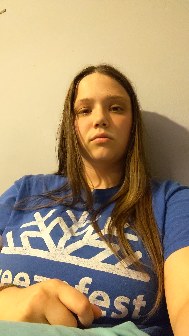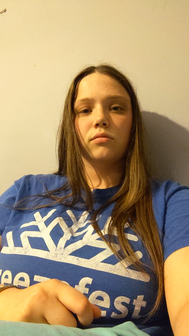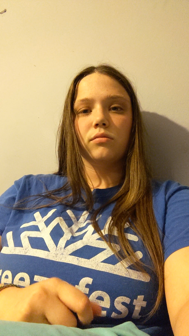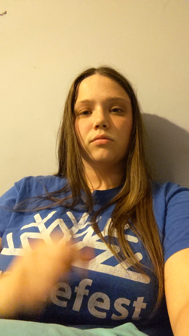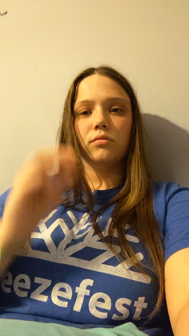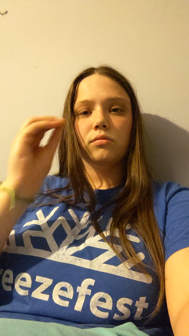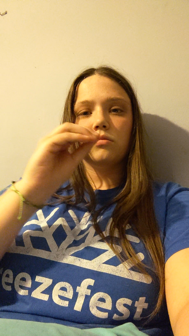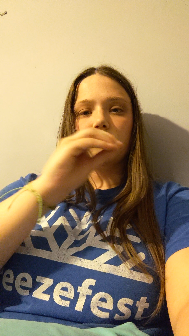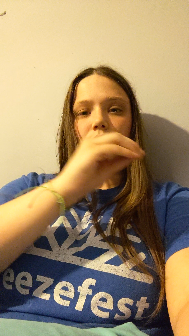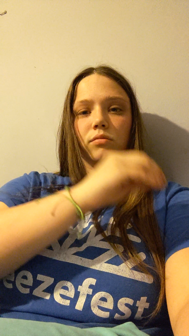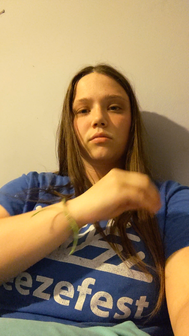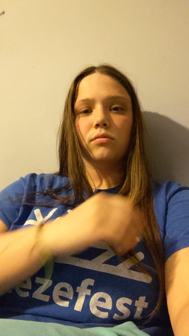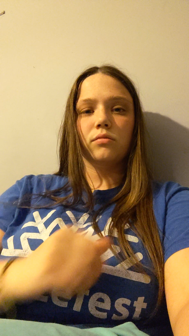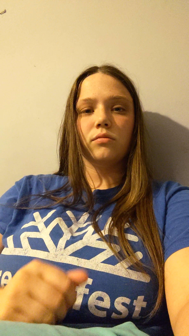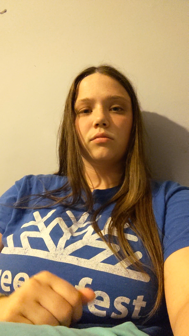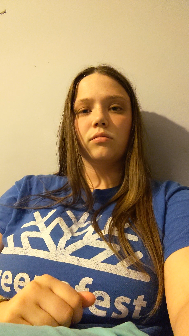dinosaur